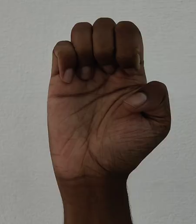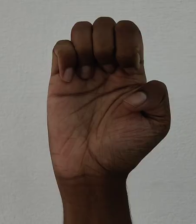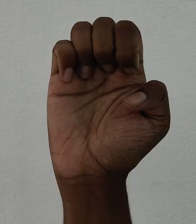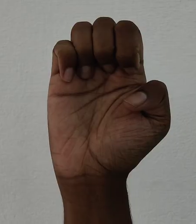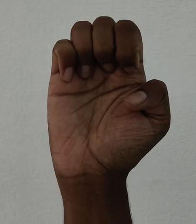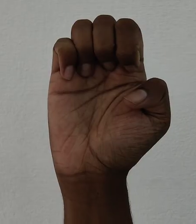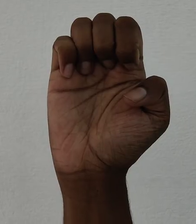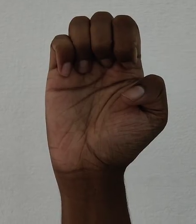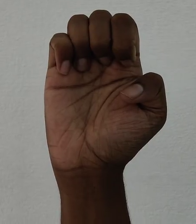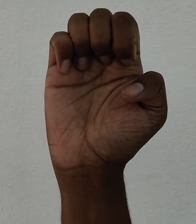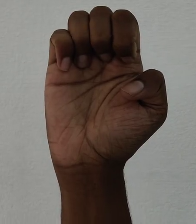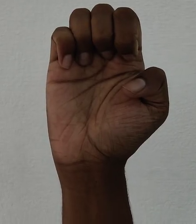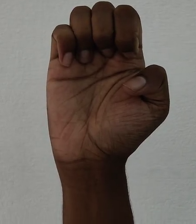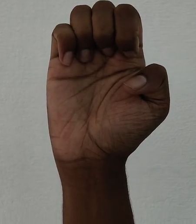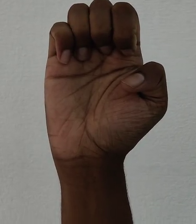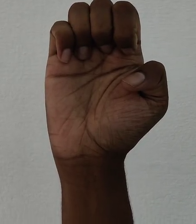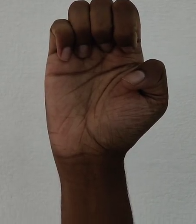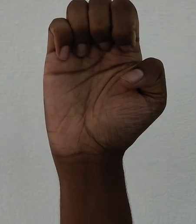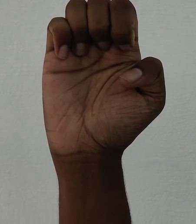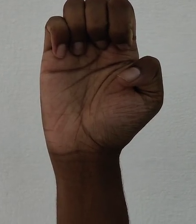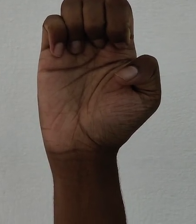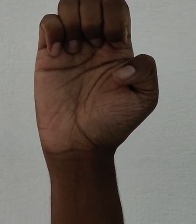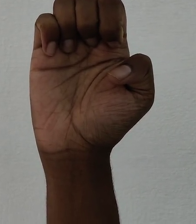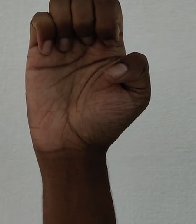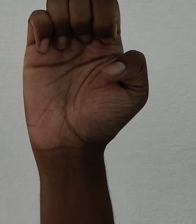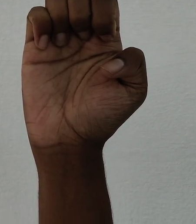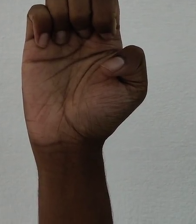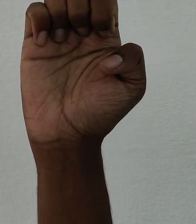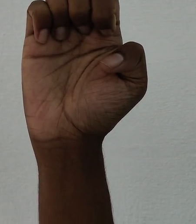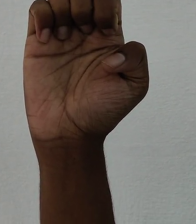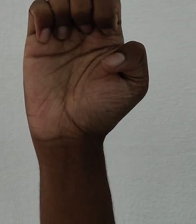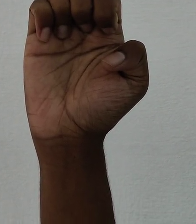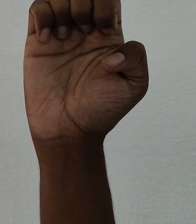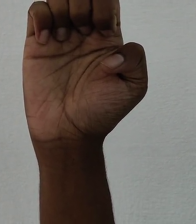ഇ